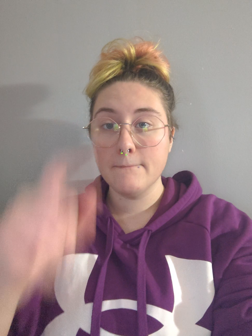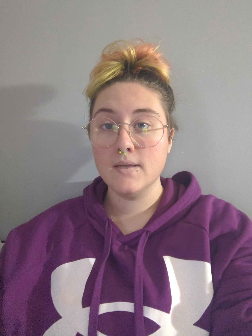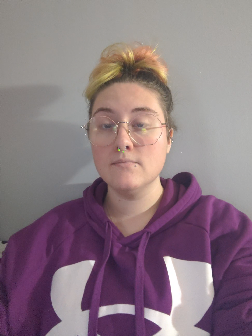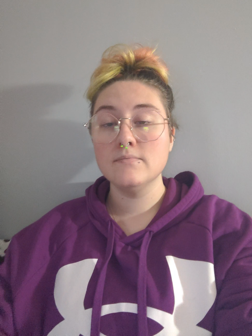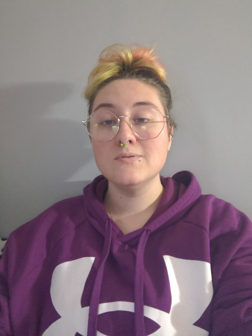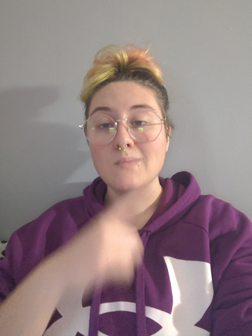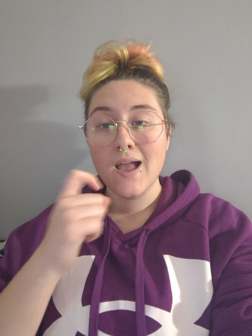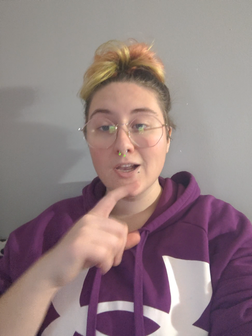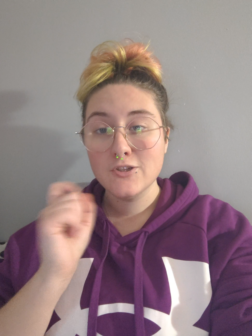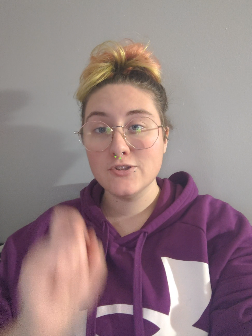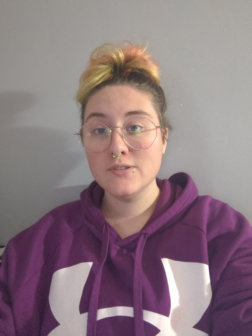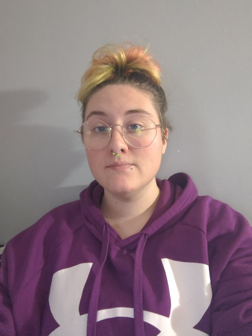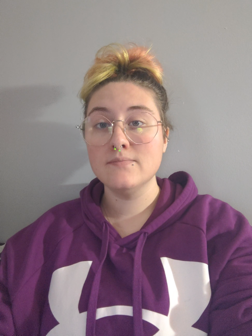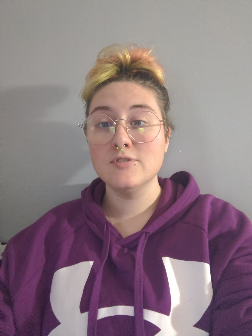dryer